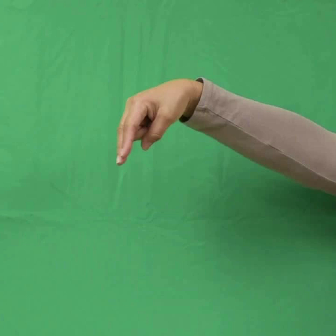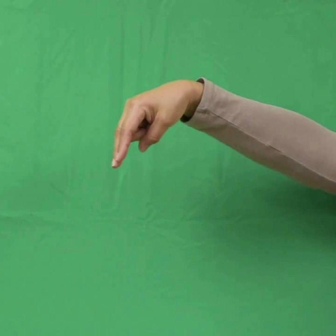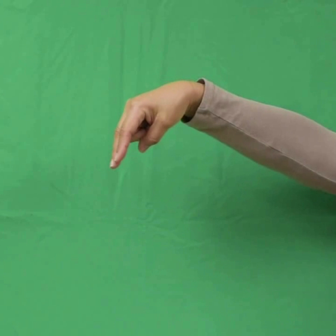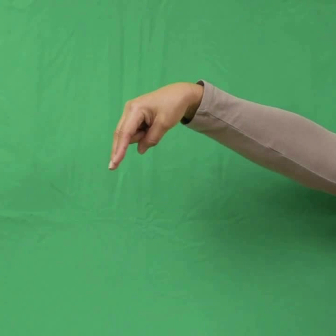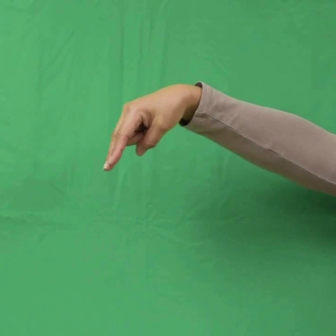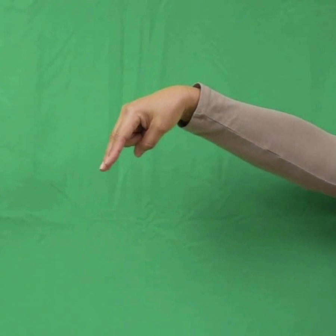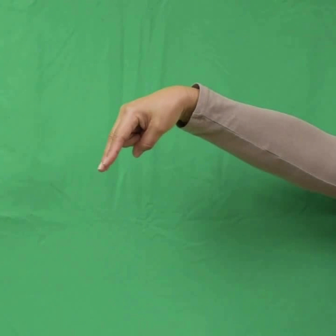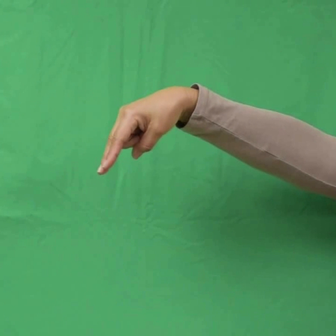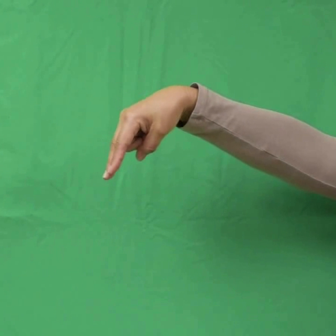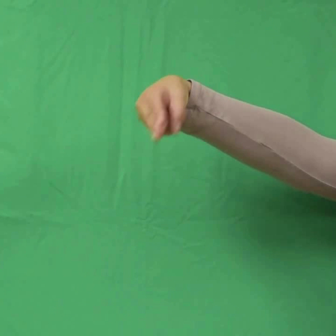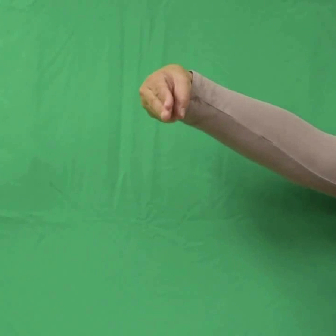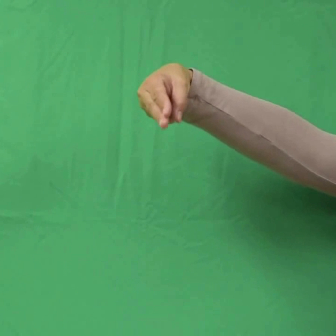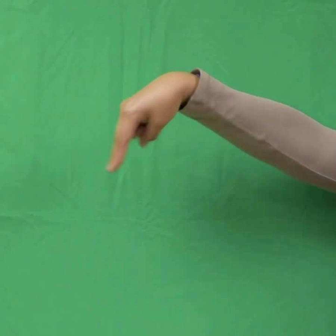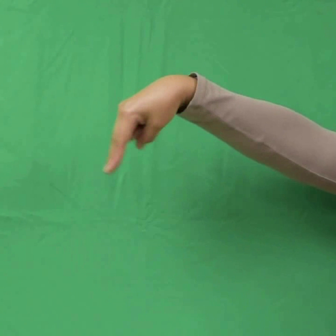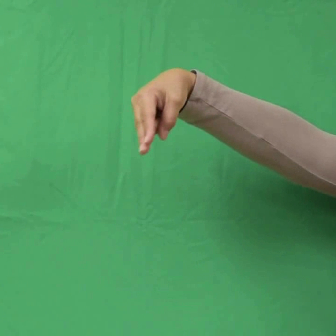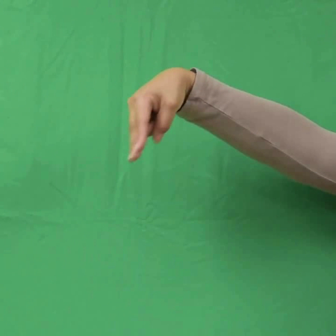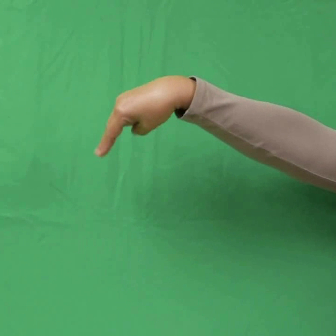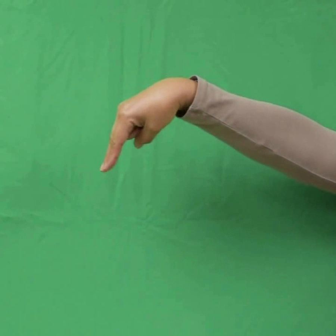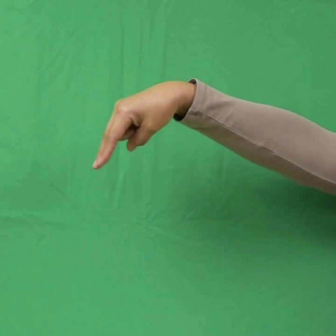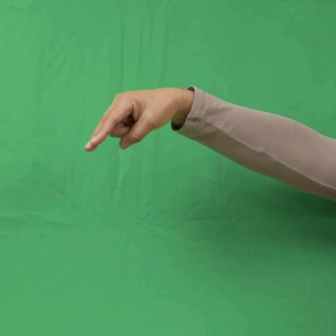Ñ